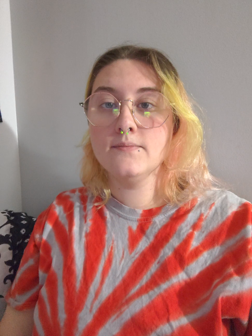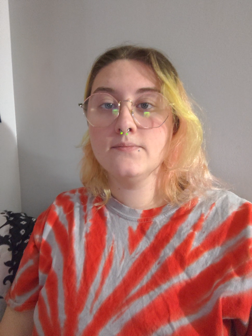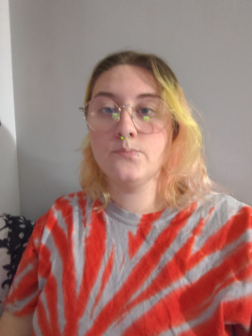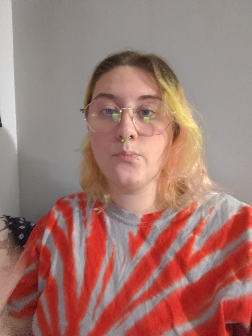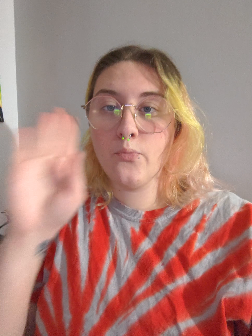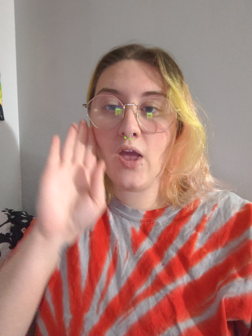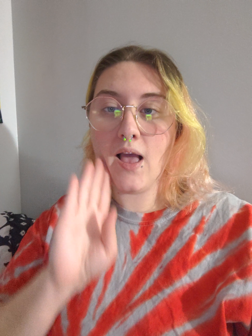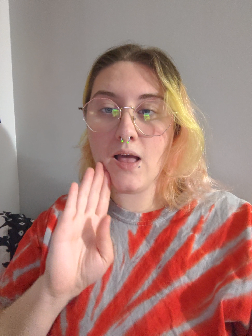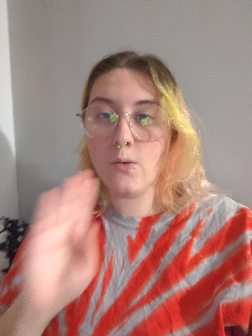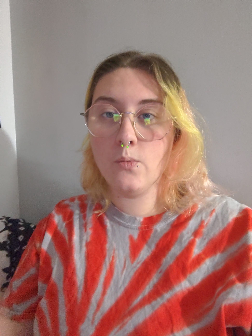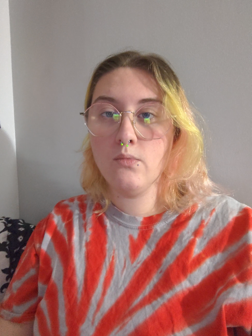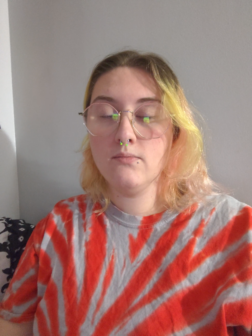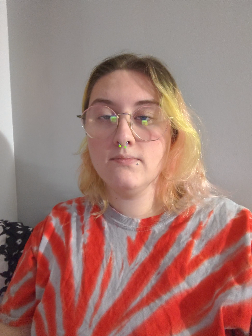brown